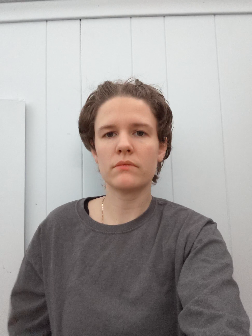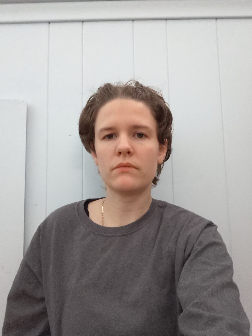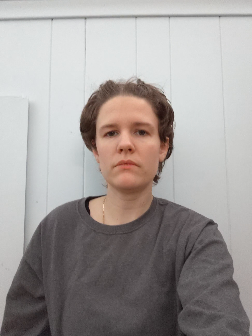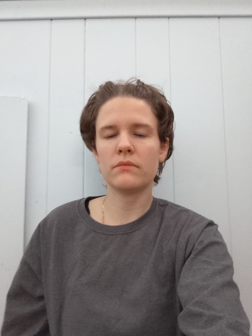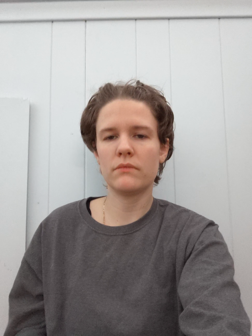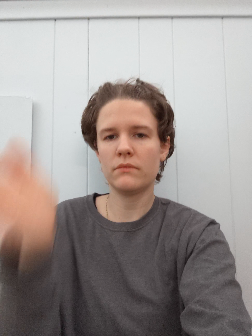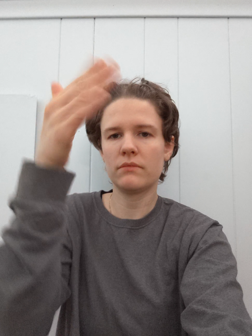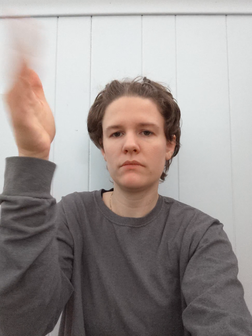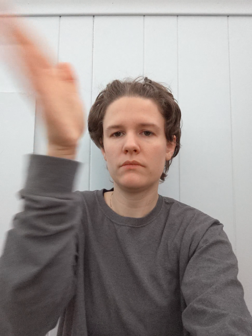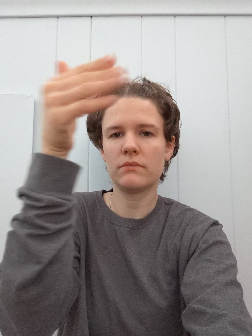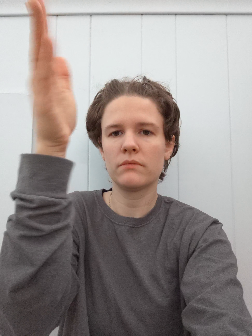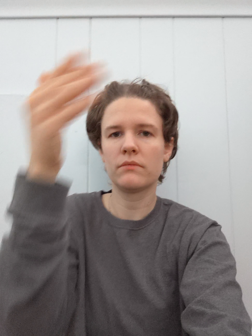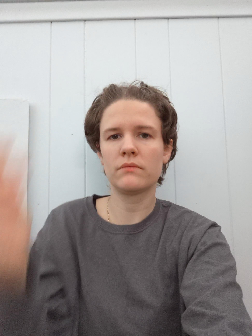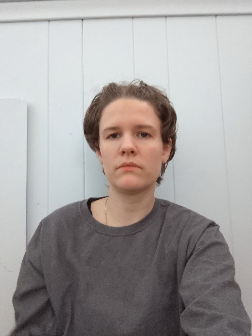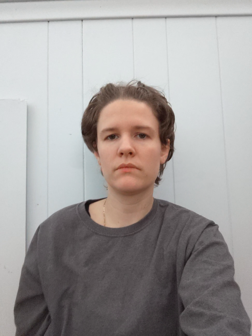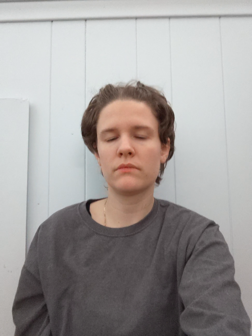flag